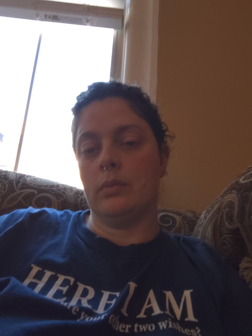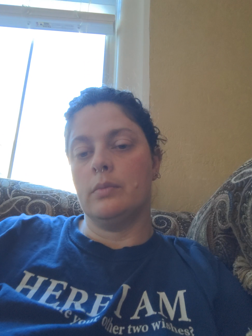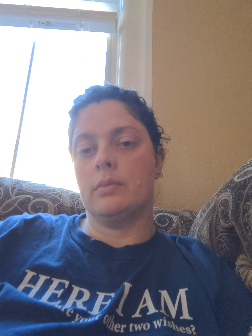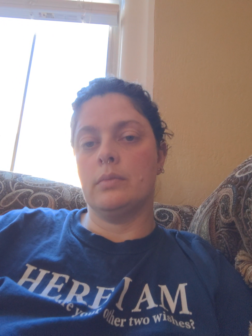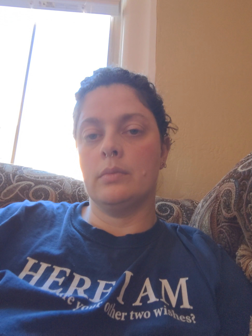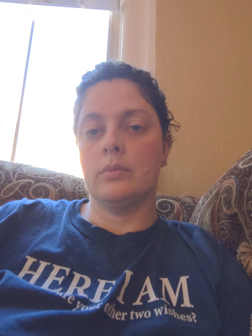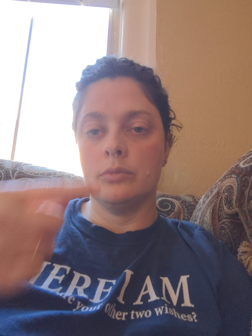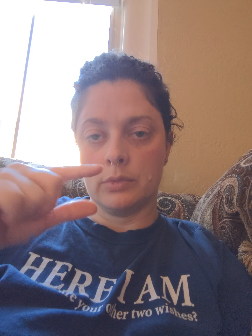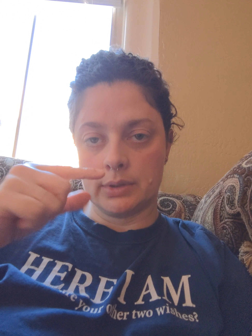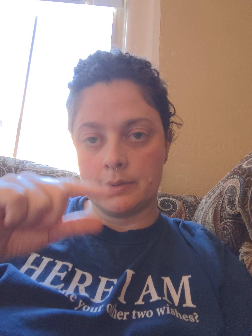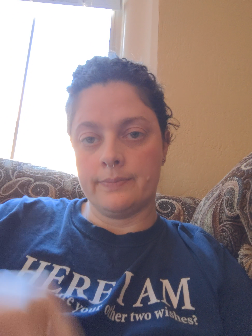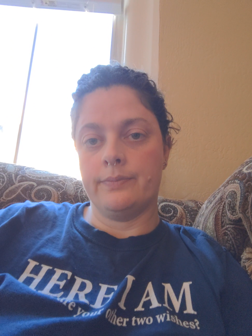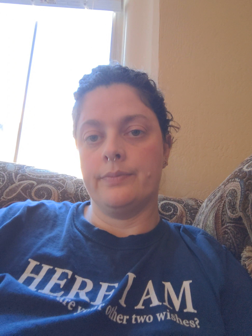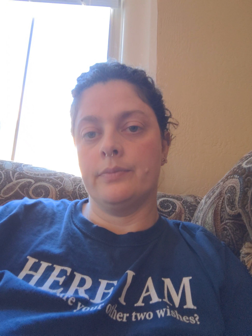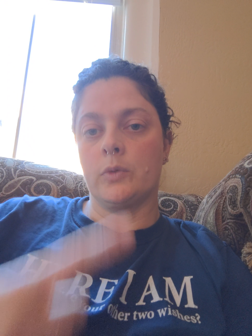green